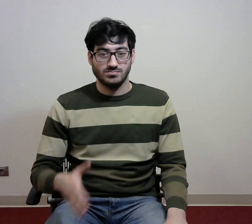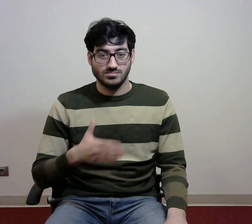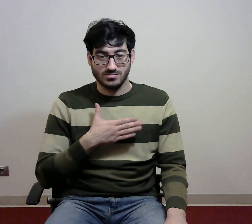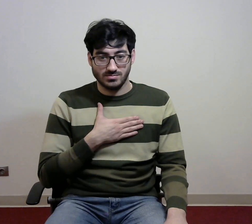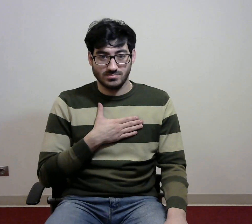mənim